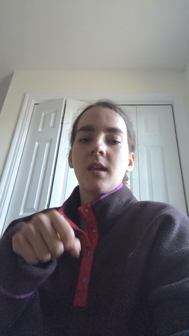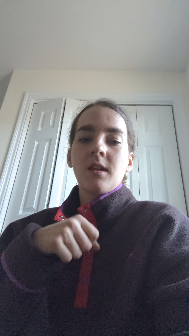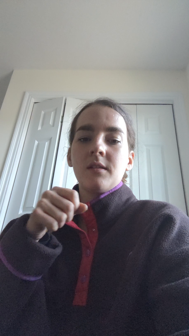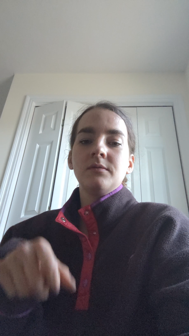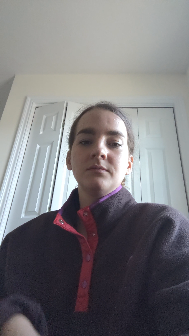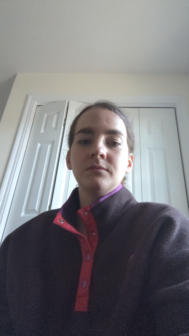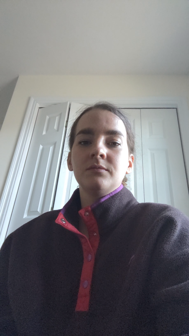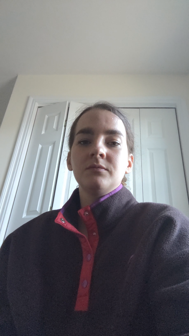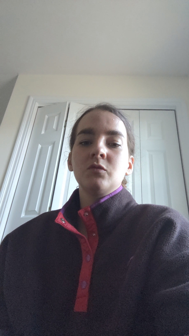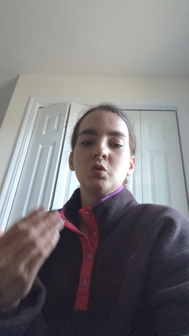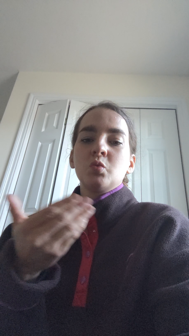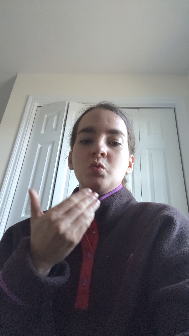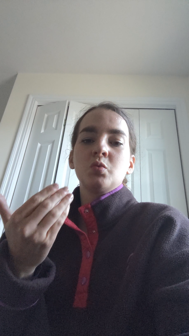new